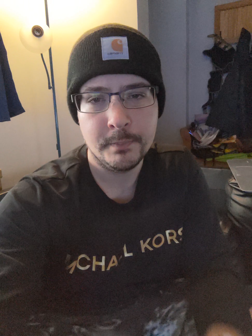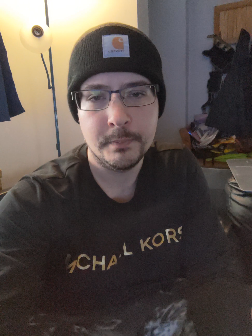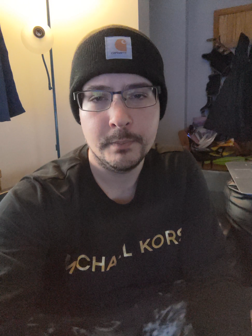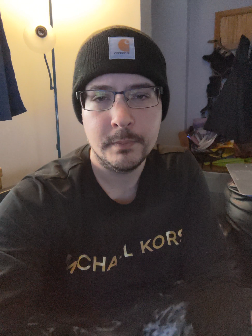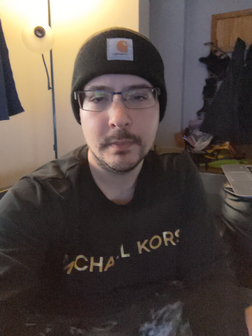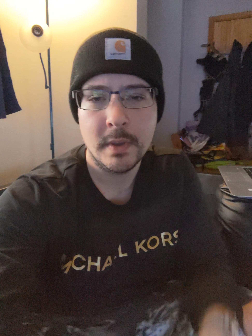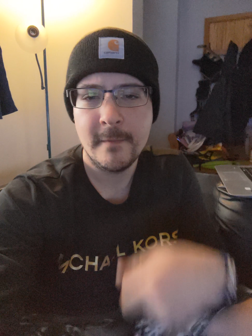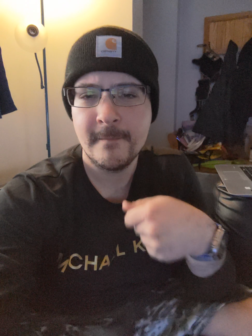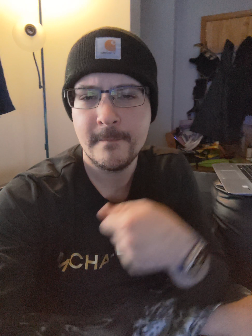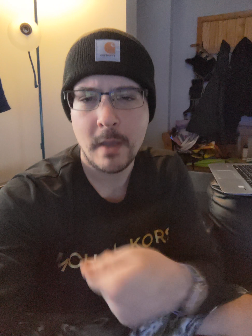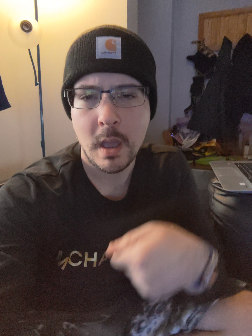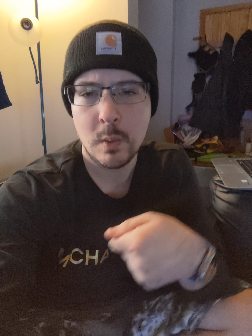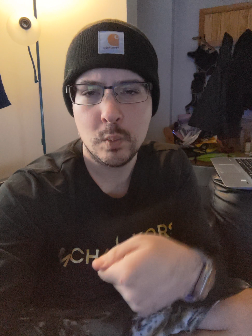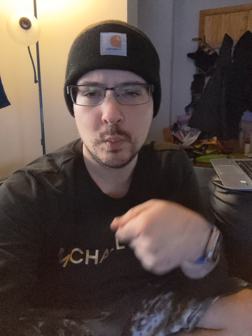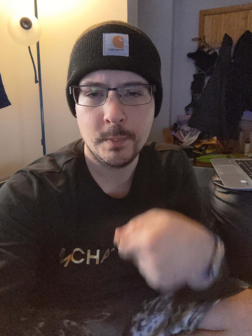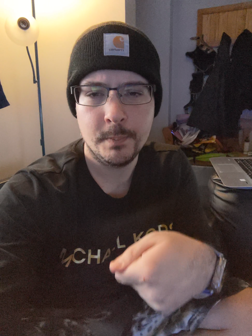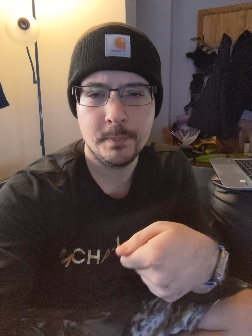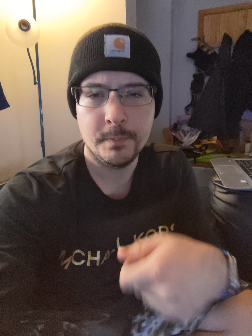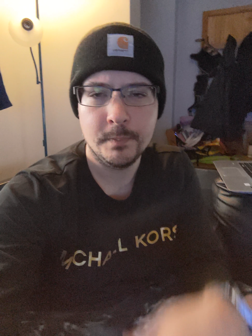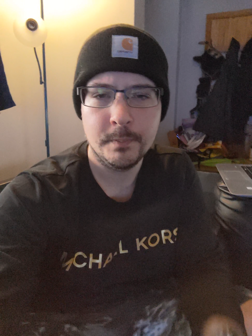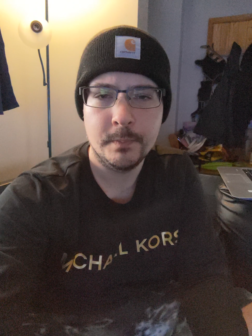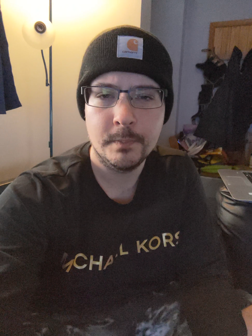vacuum